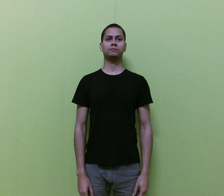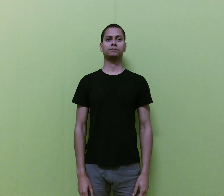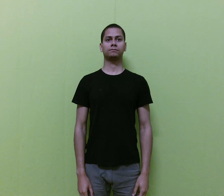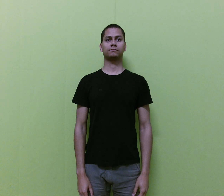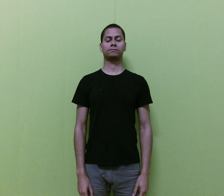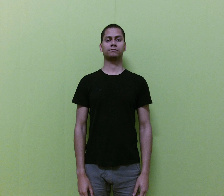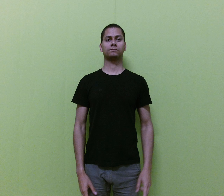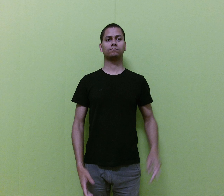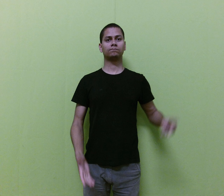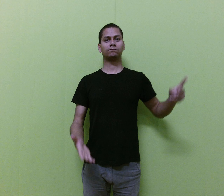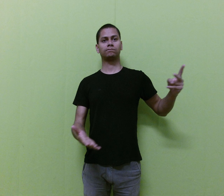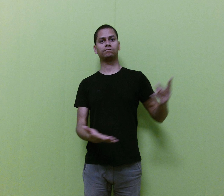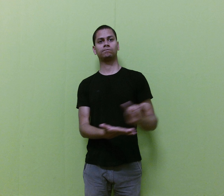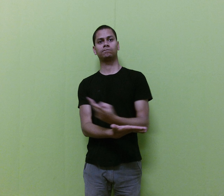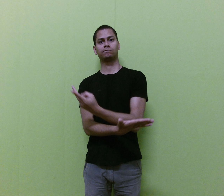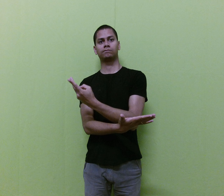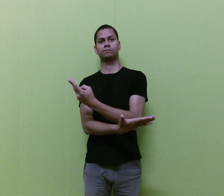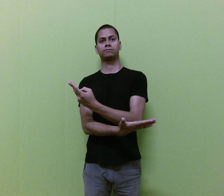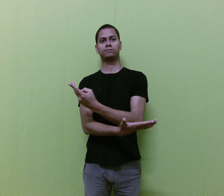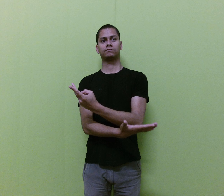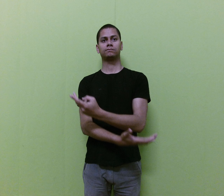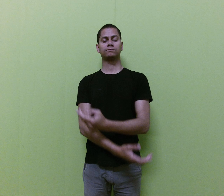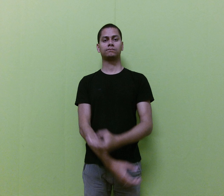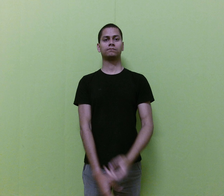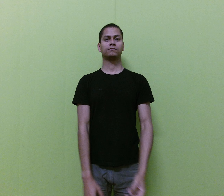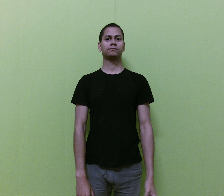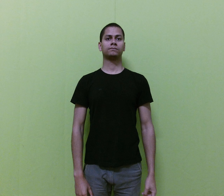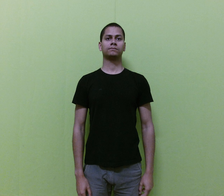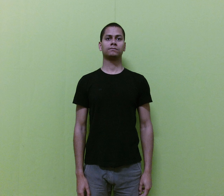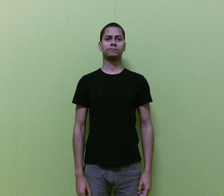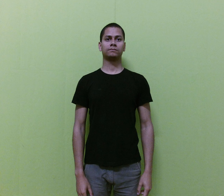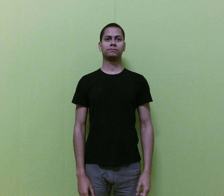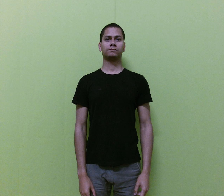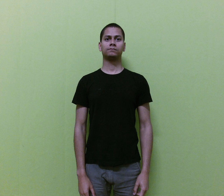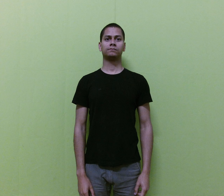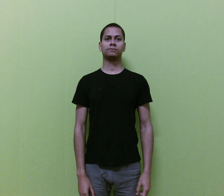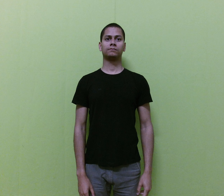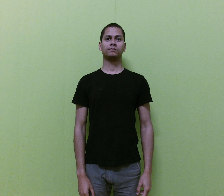acontecer